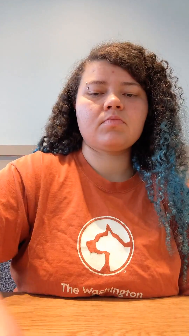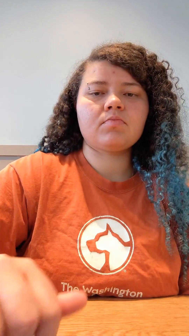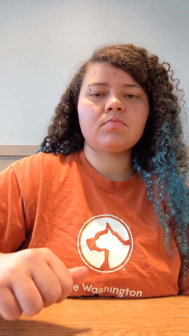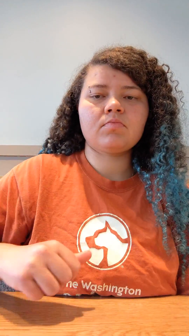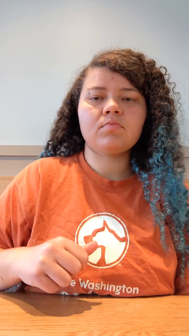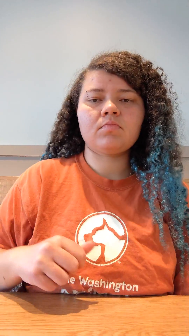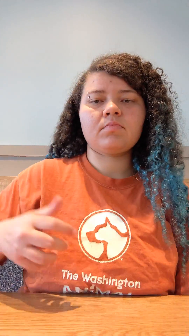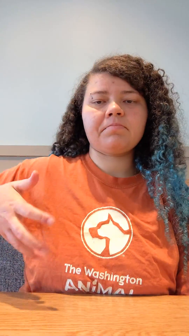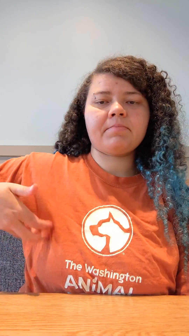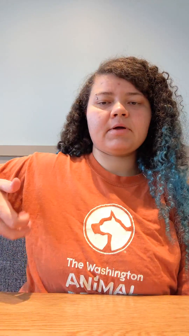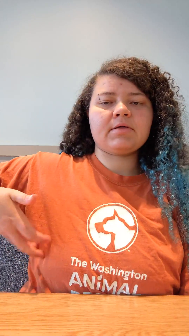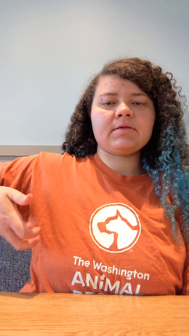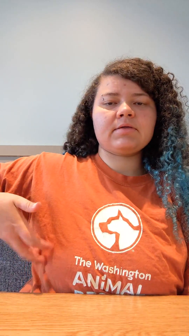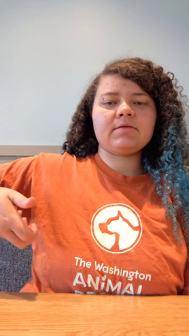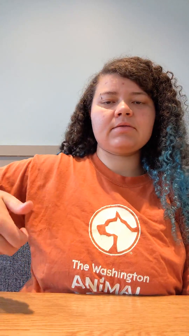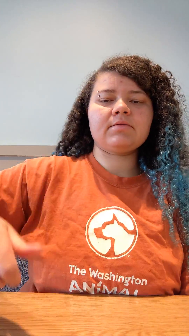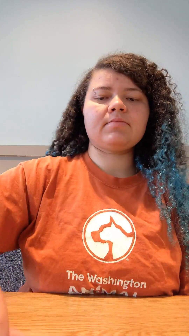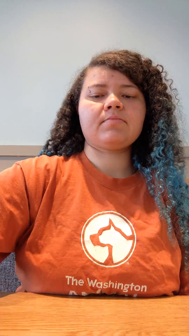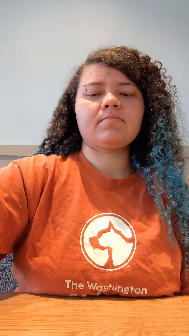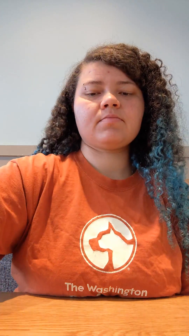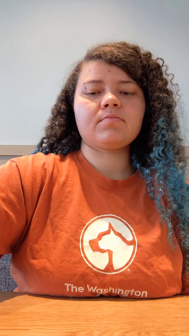monkey